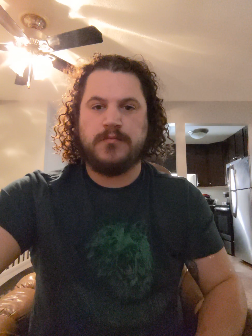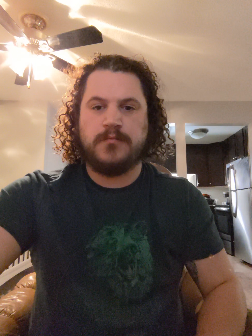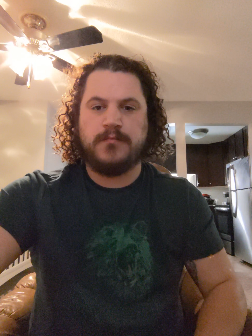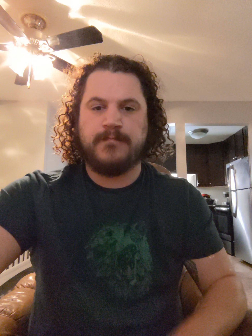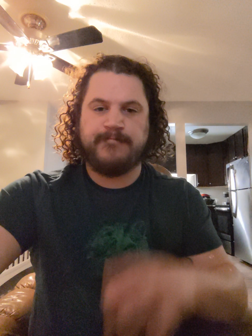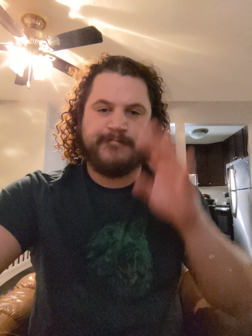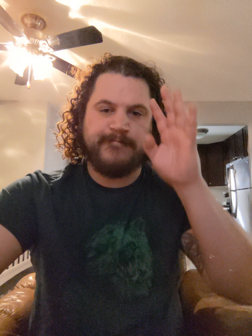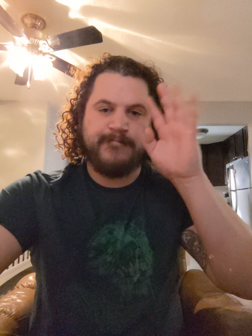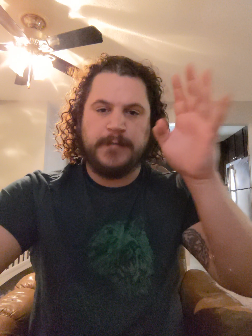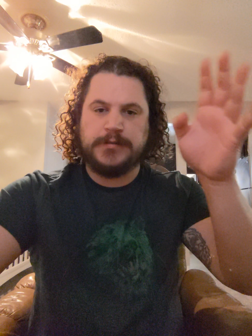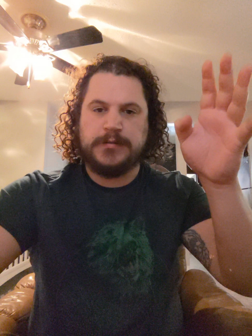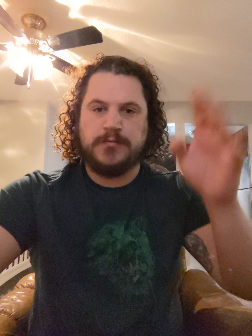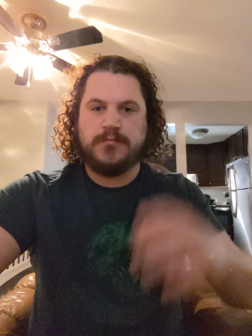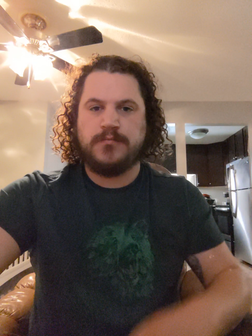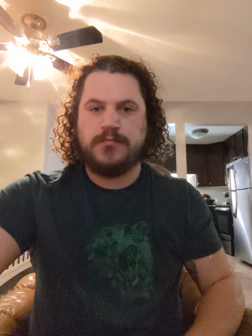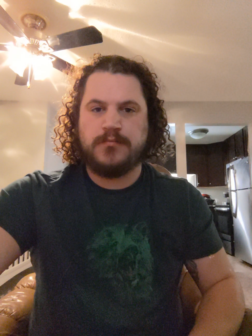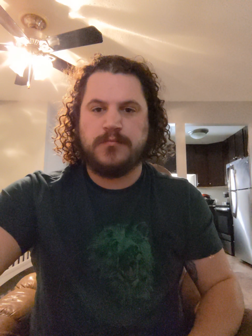pretend